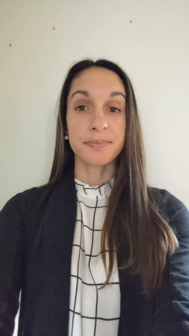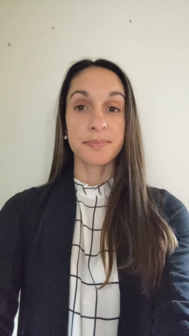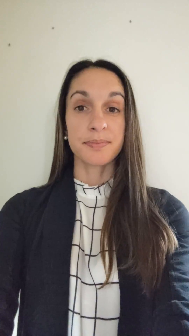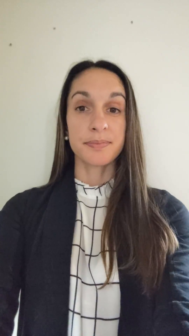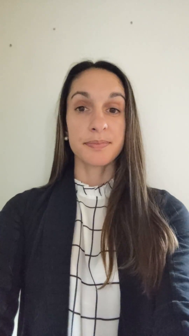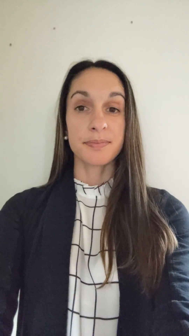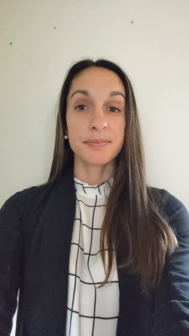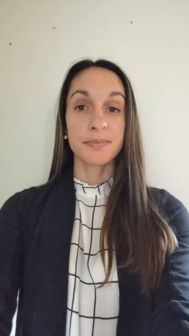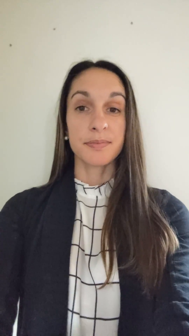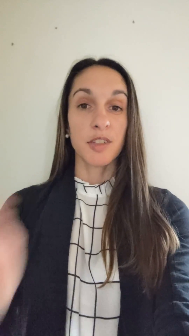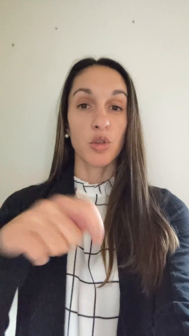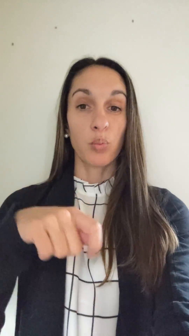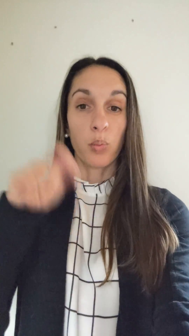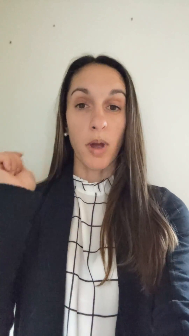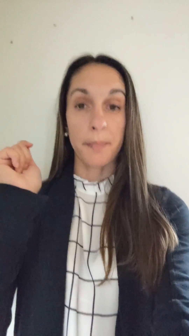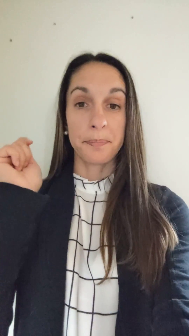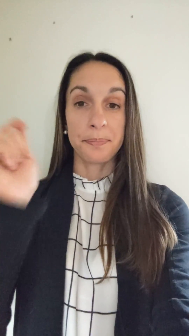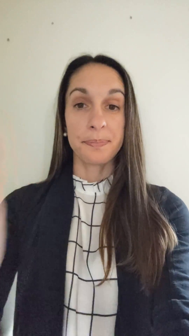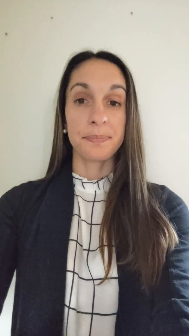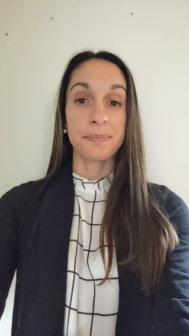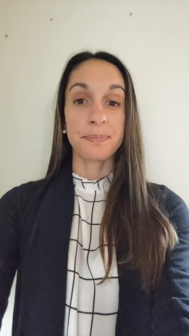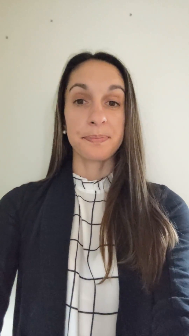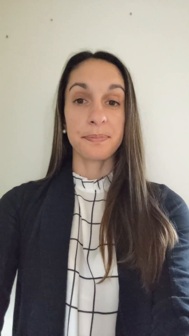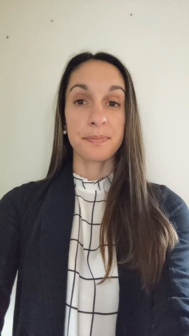rip